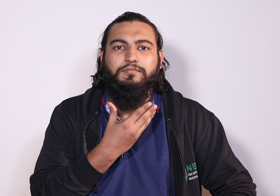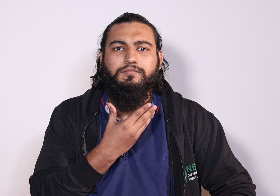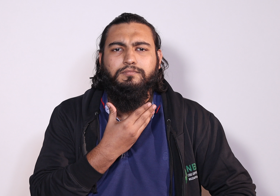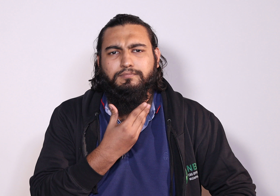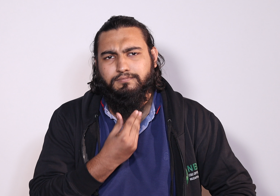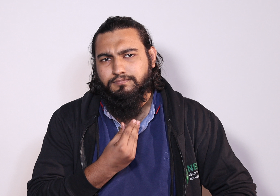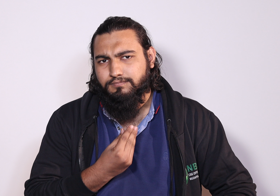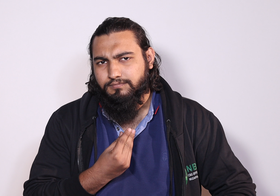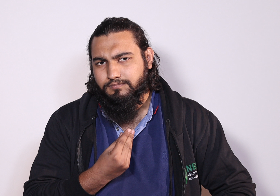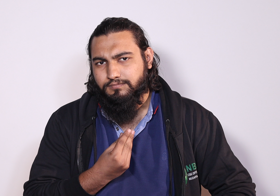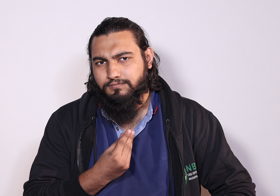sad